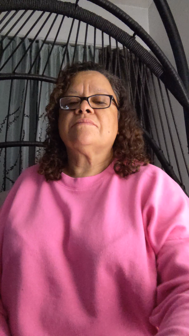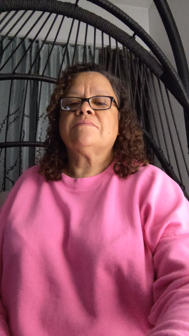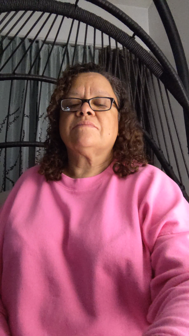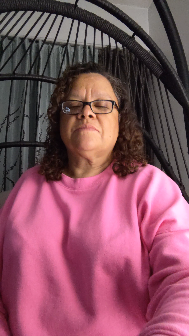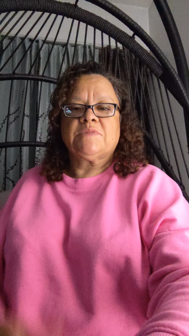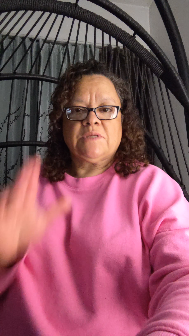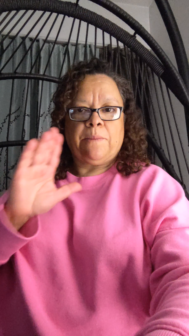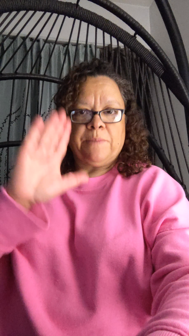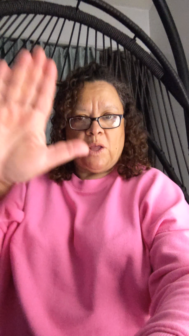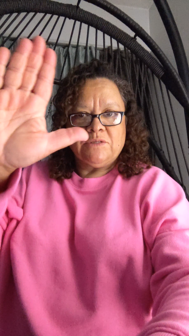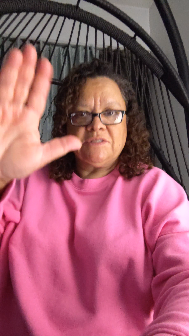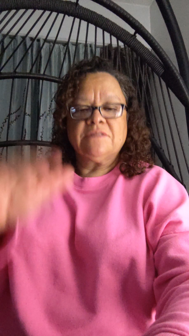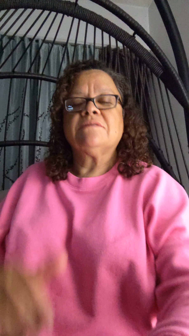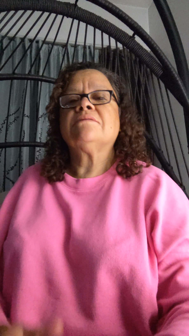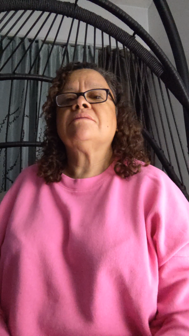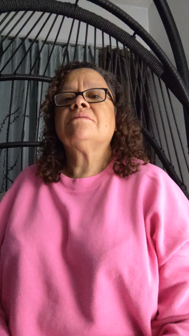push